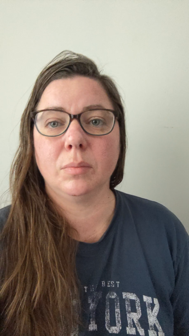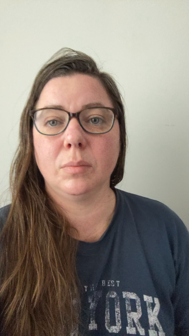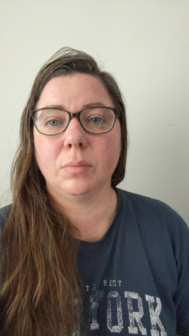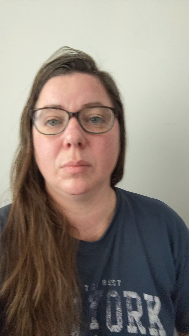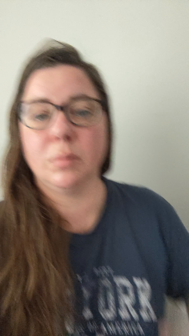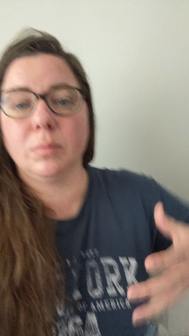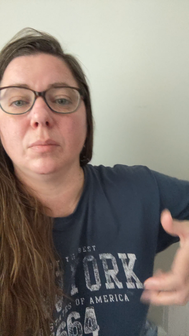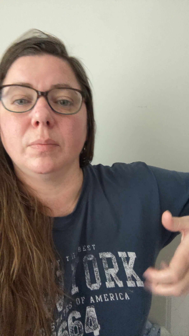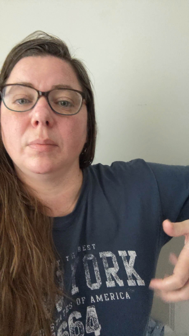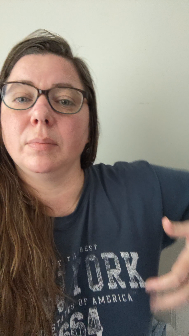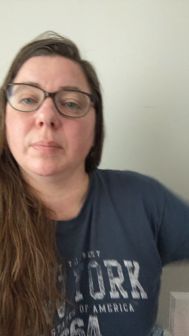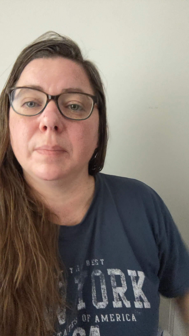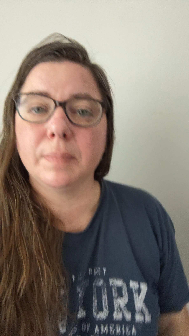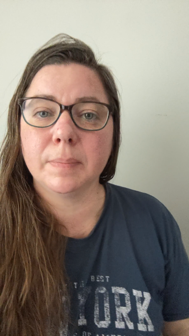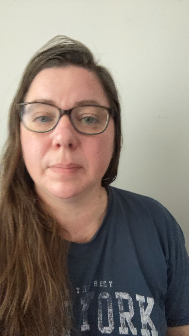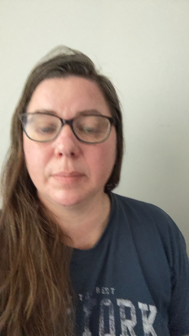monkey